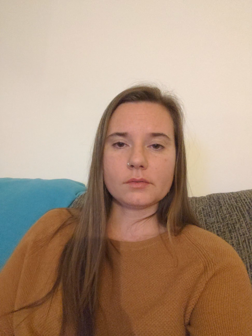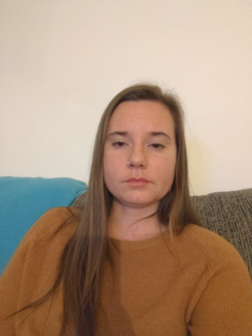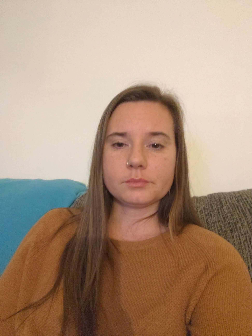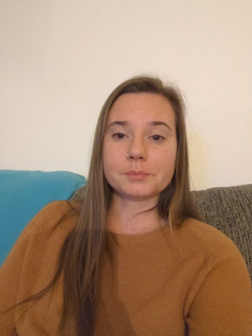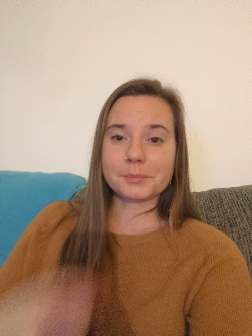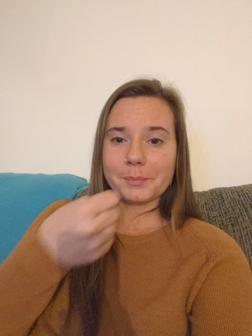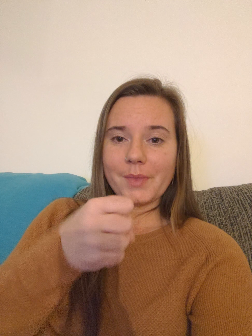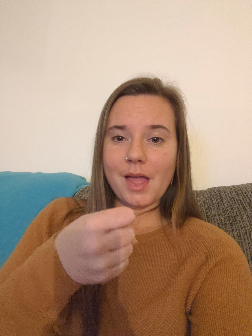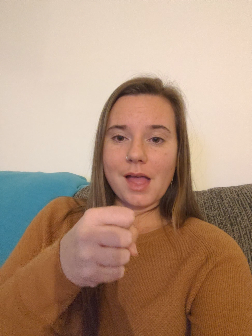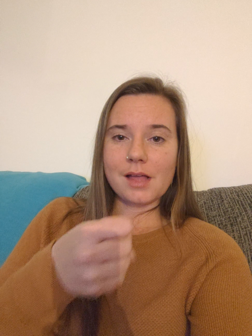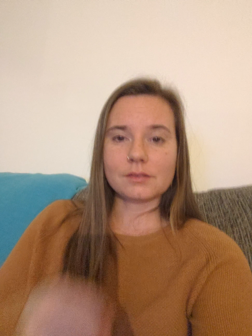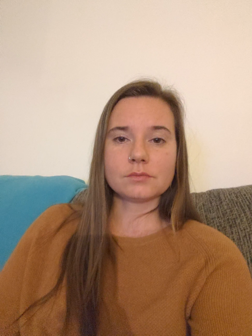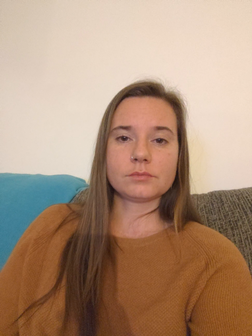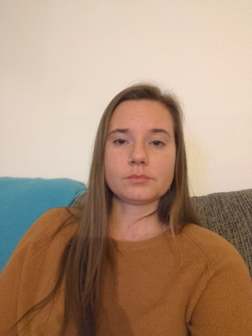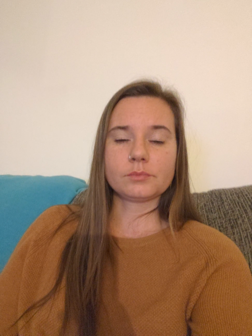make